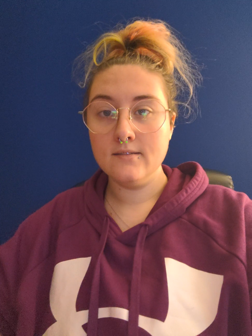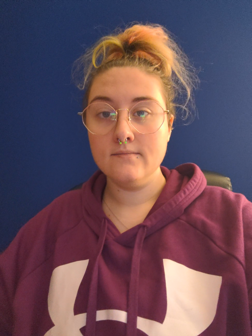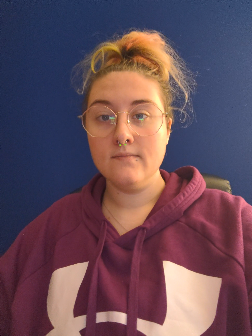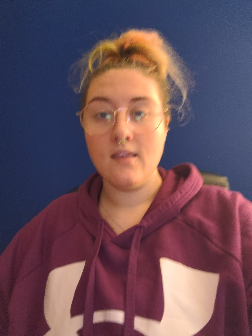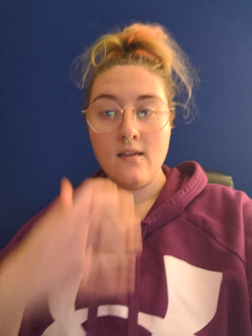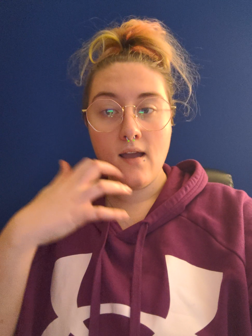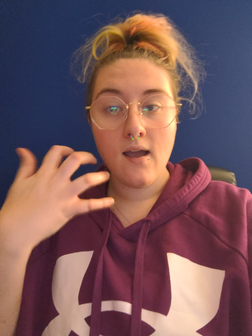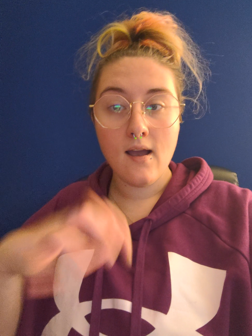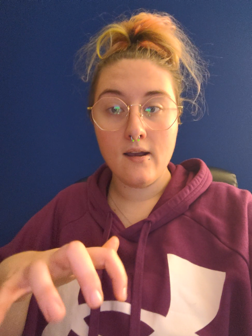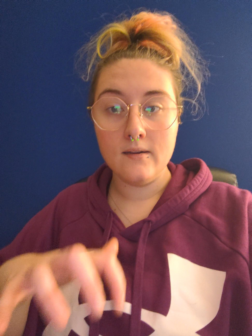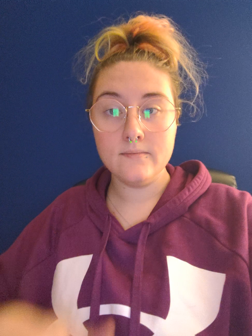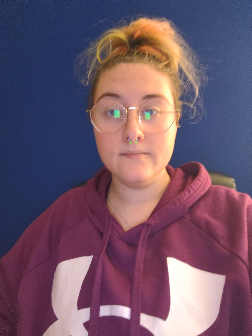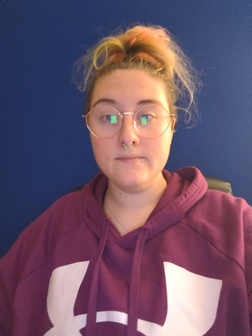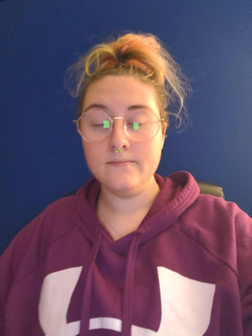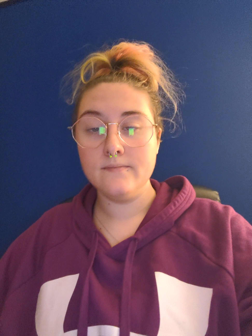hot